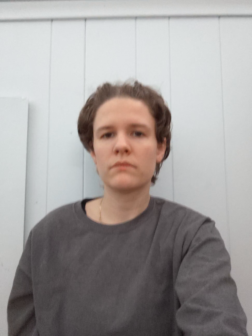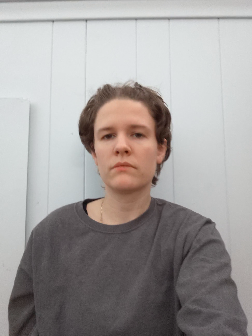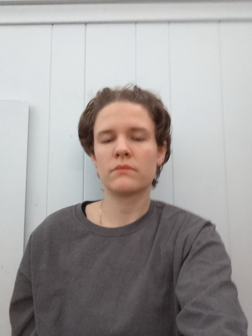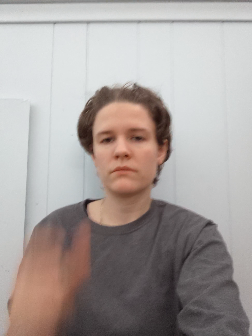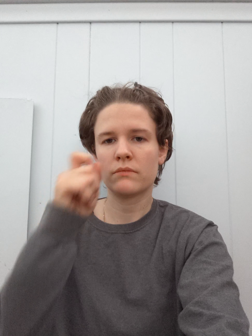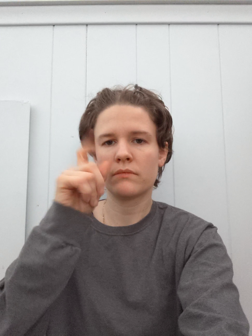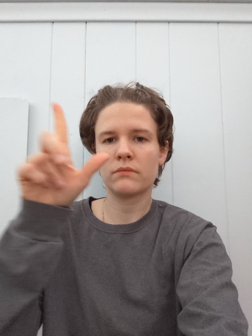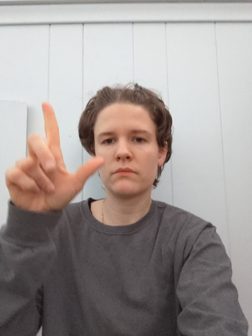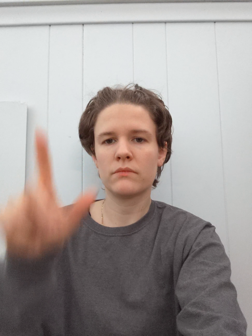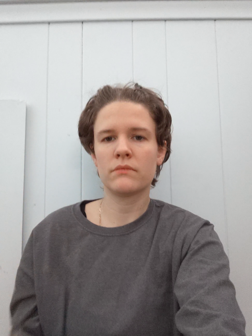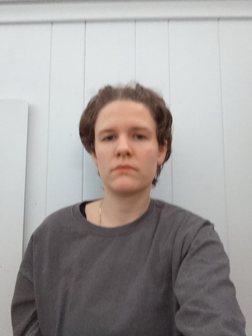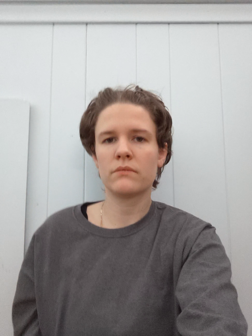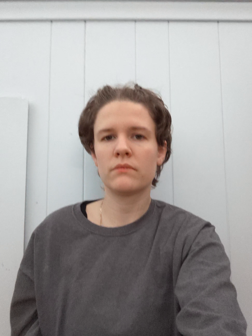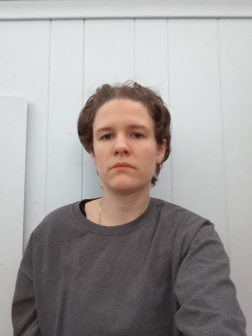awake